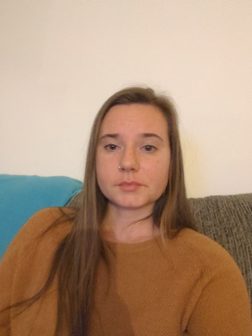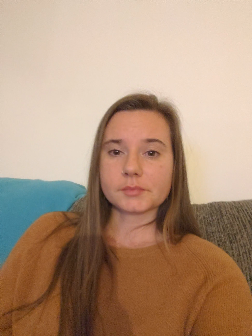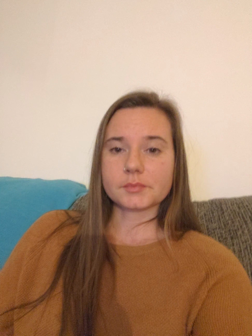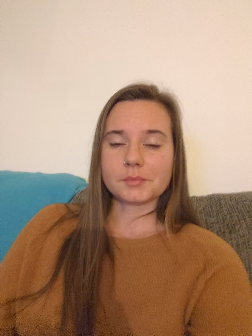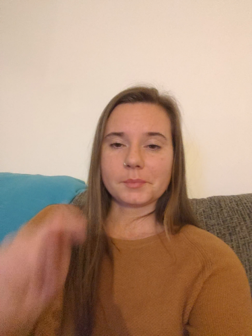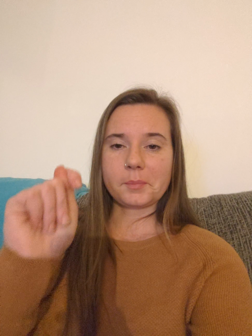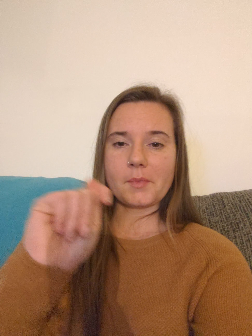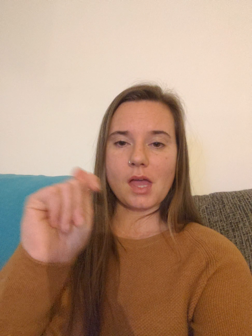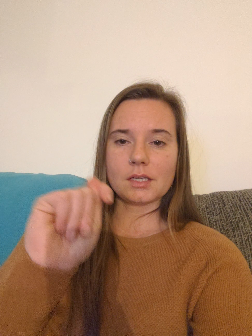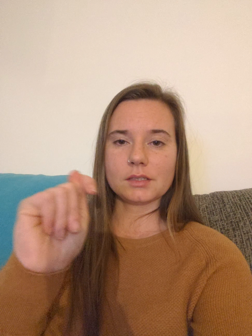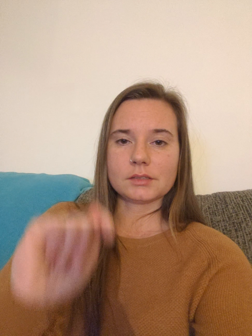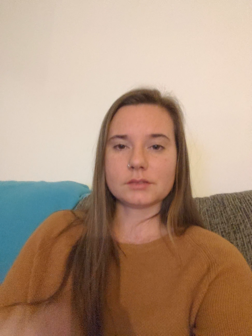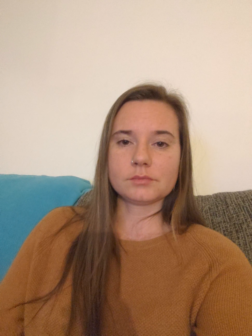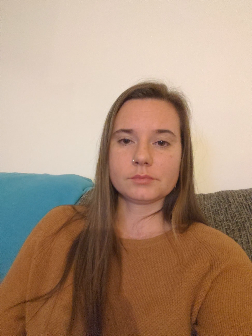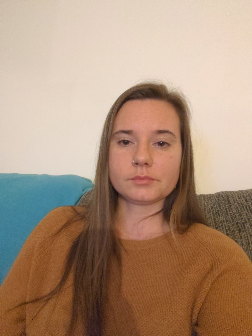potty